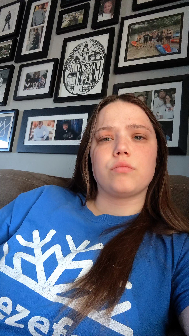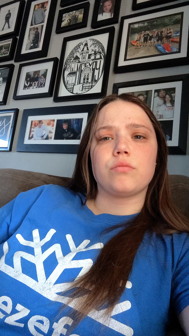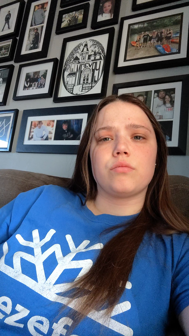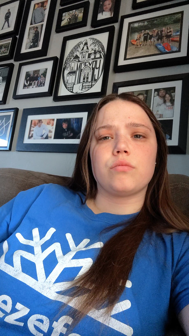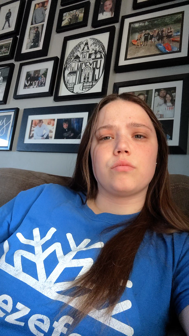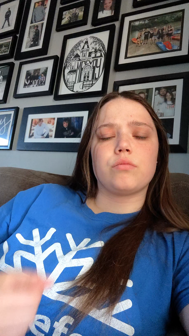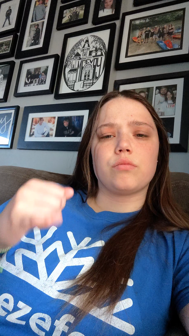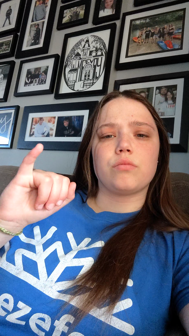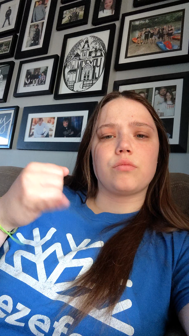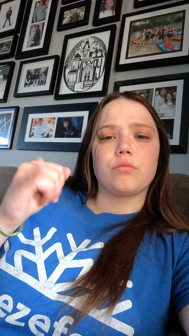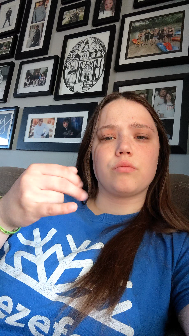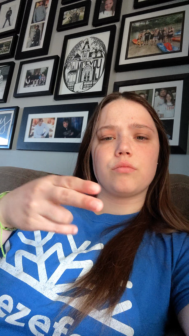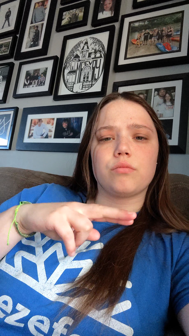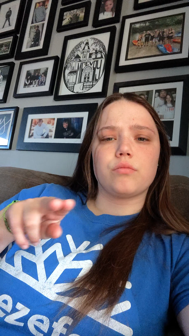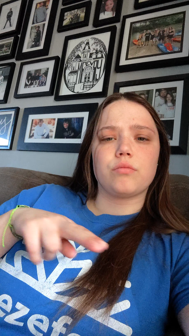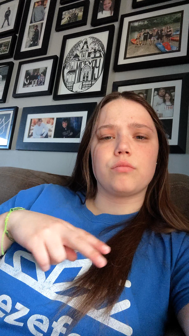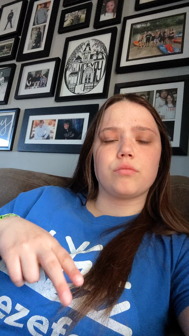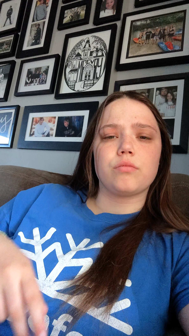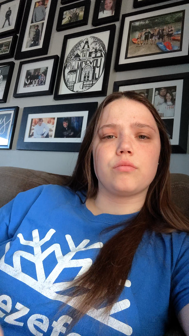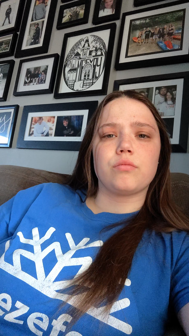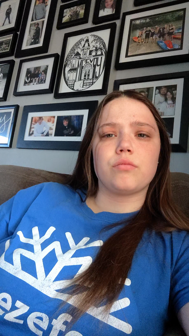jelly